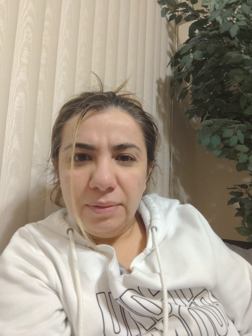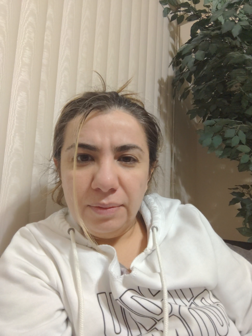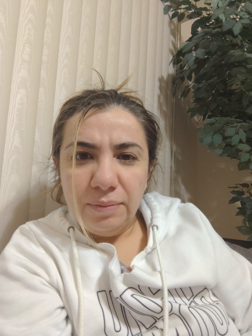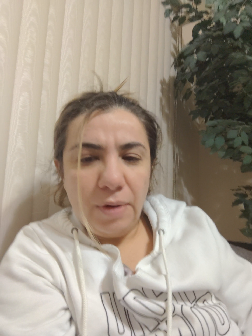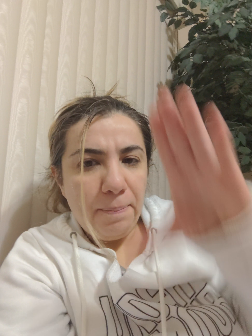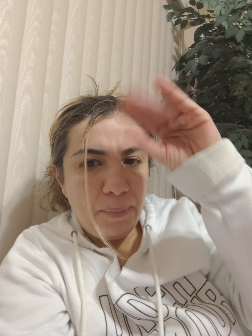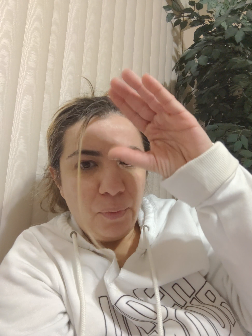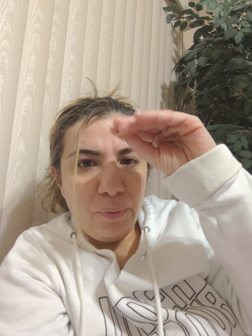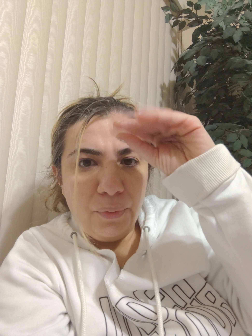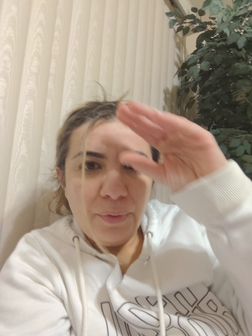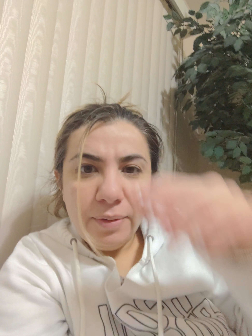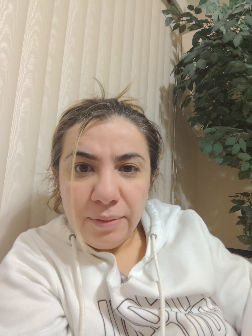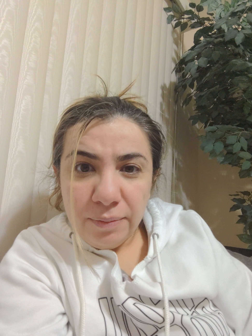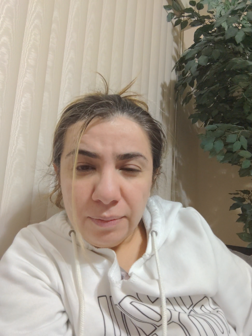boy